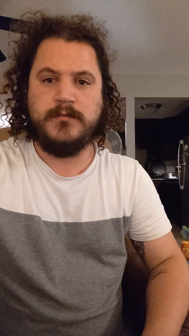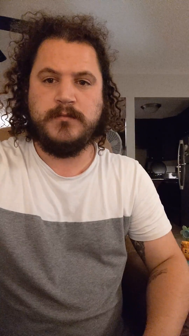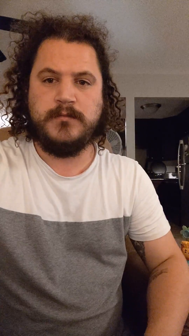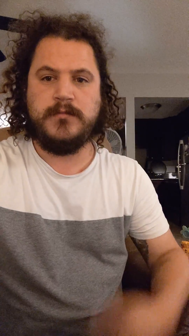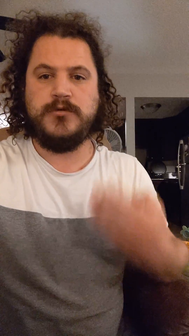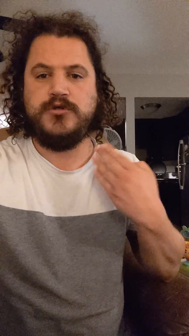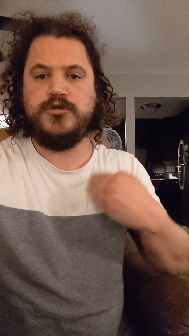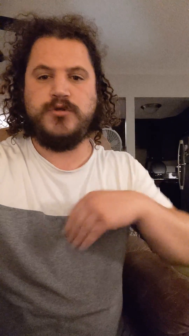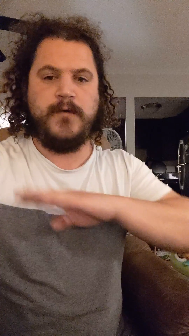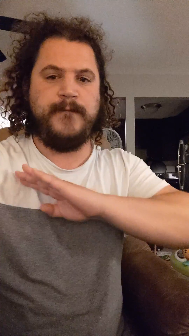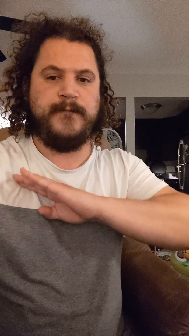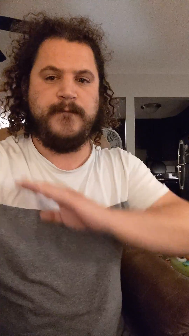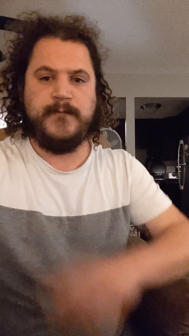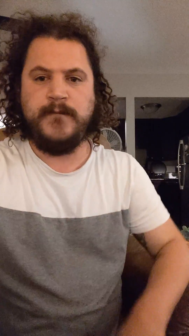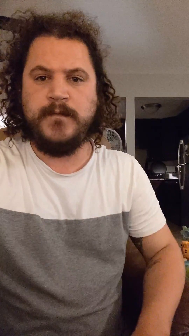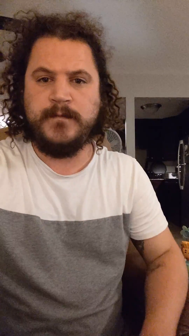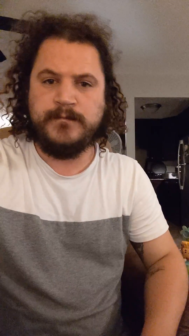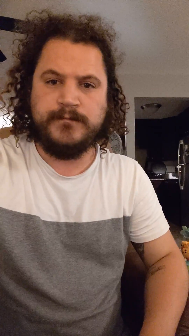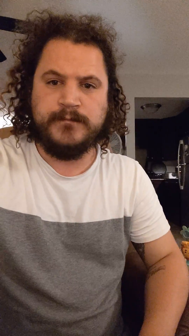scarf